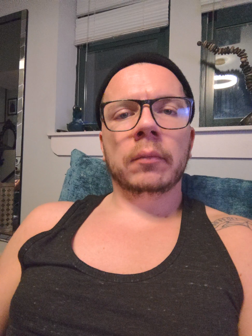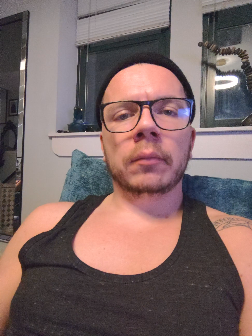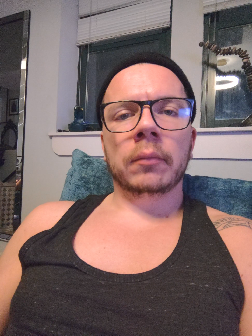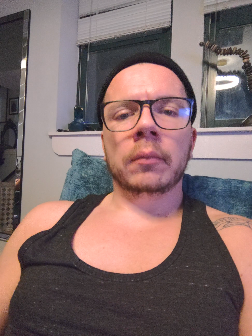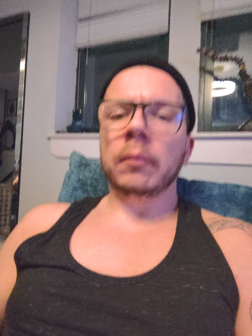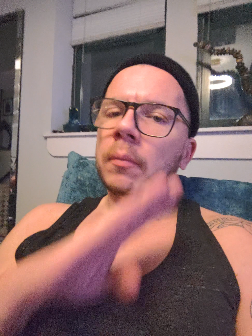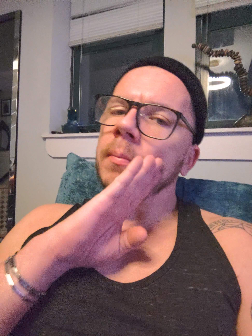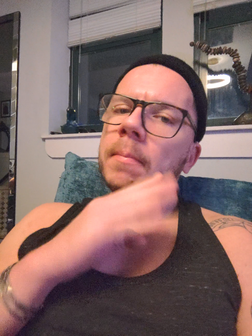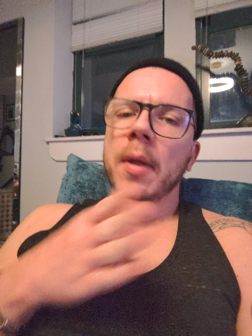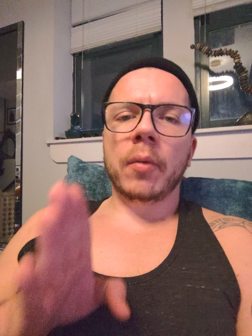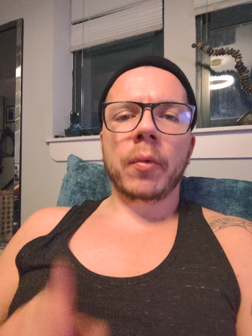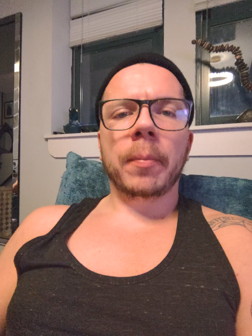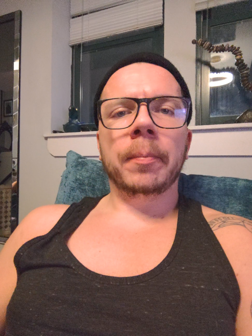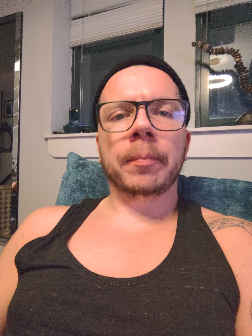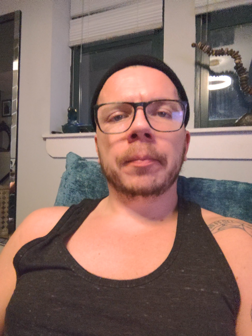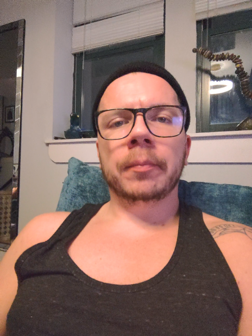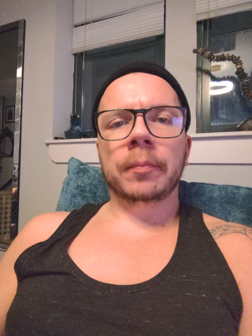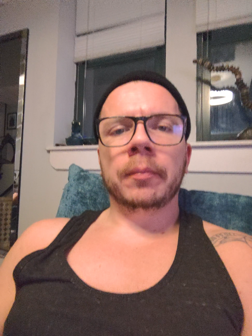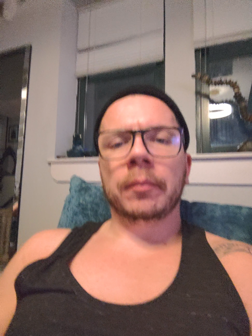bedroom